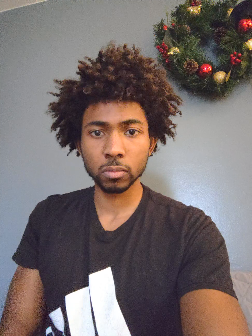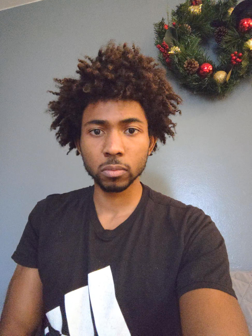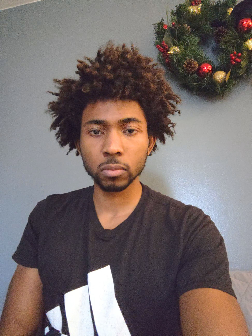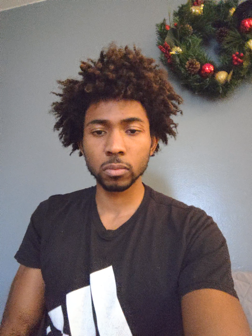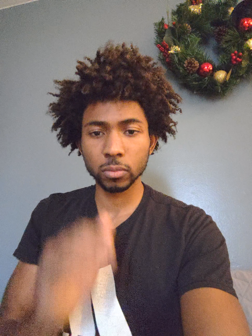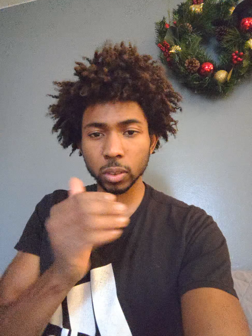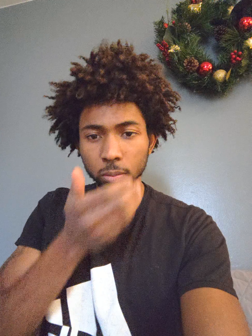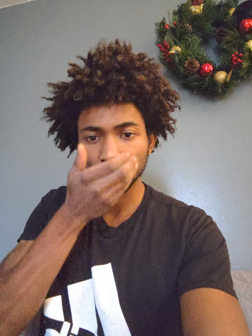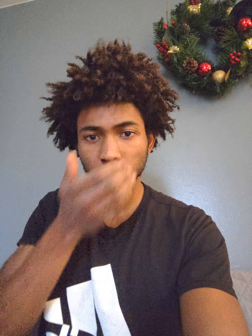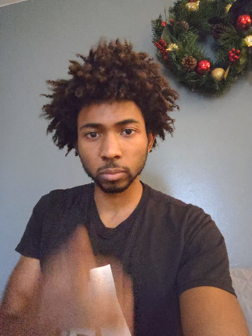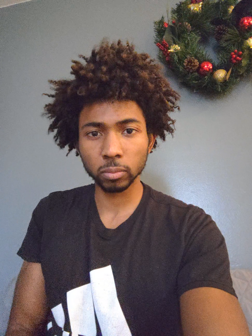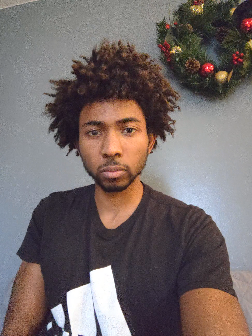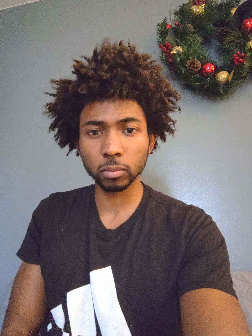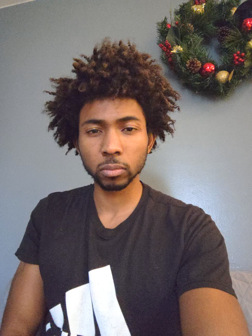cereal